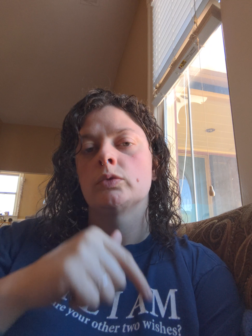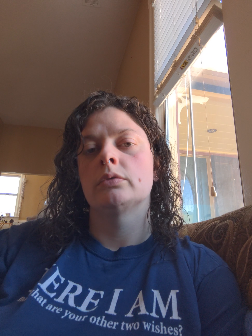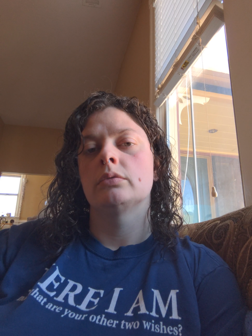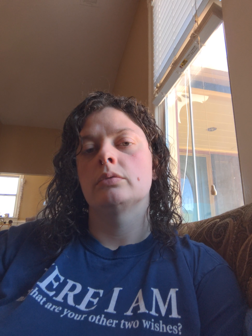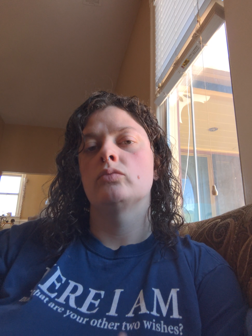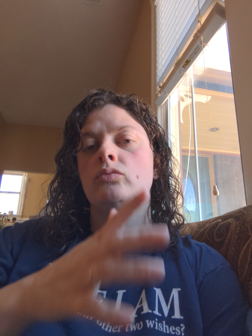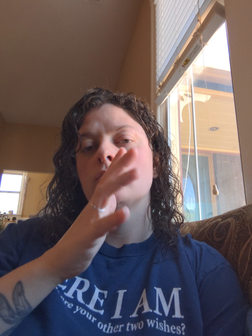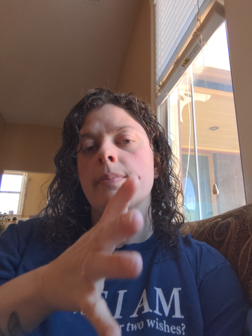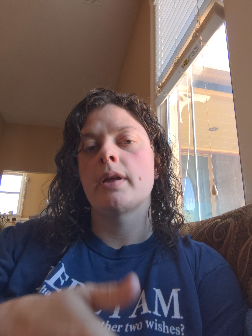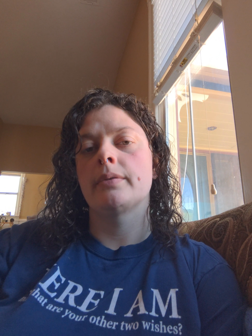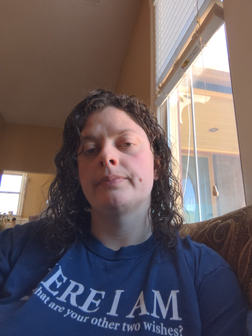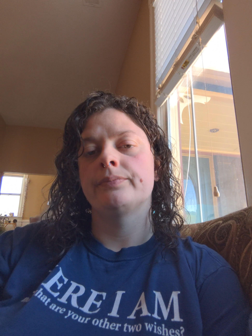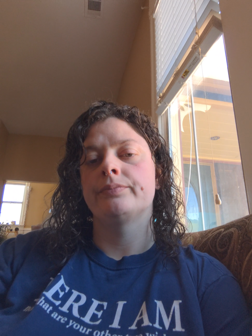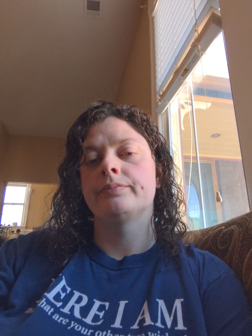grandma